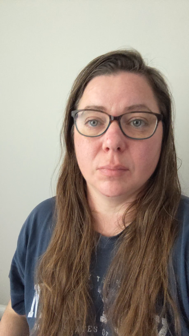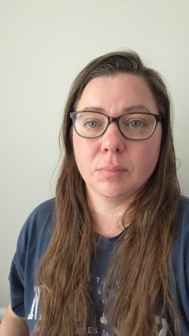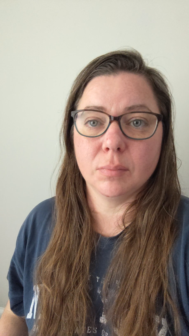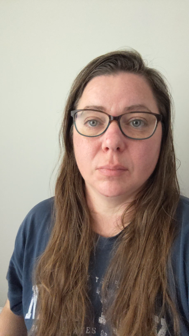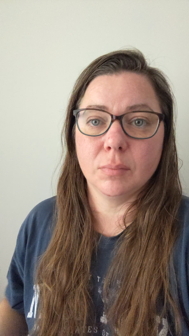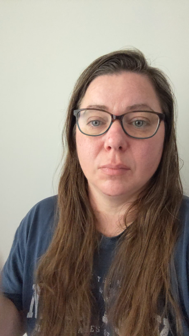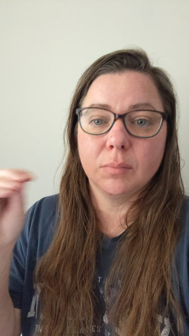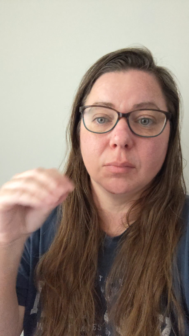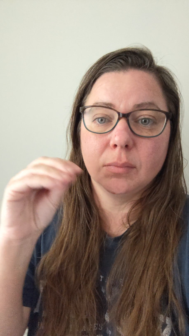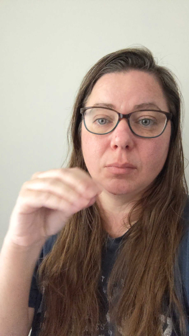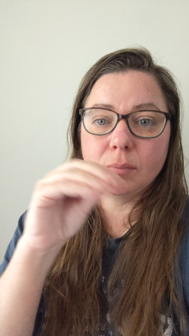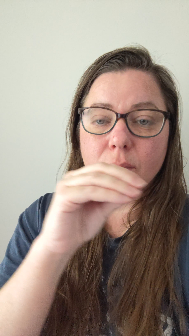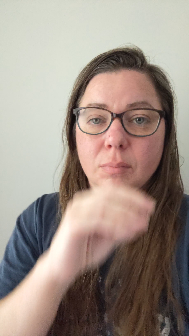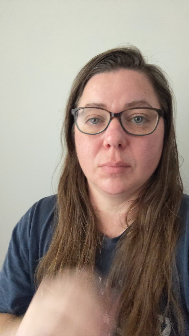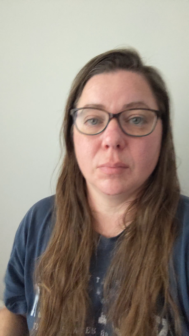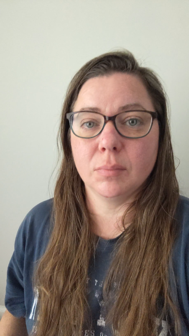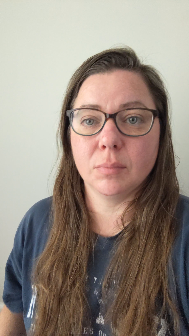dinosaur